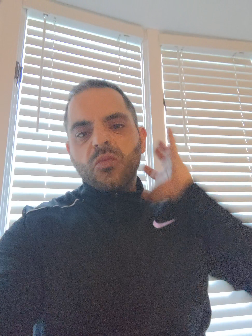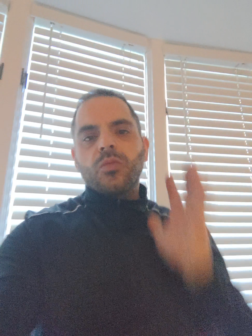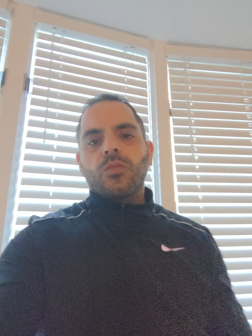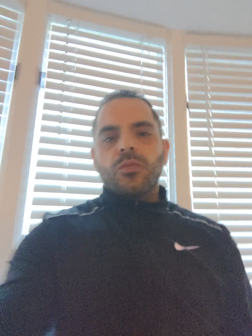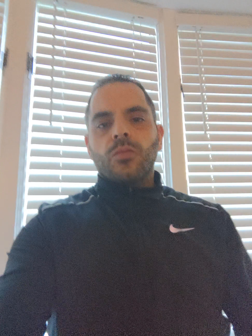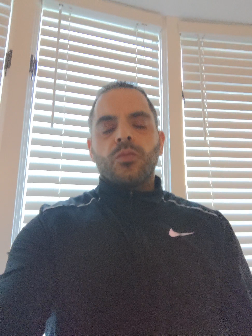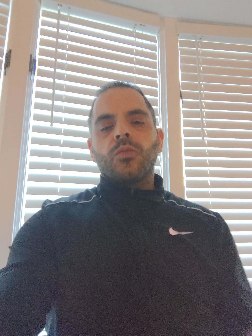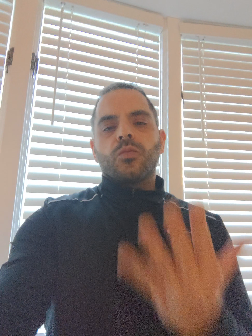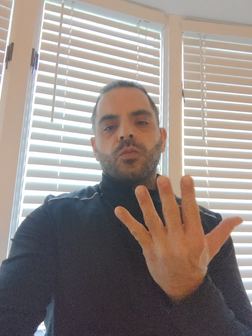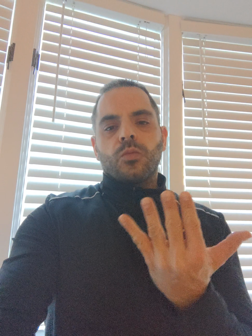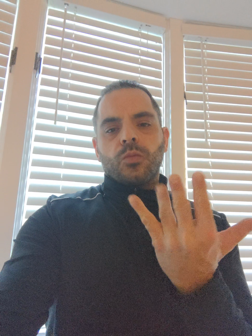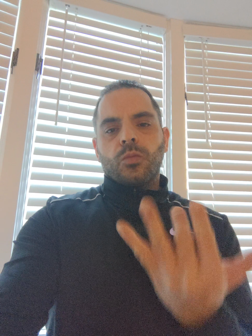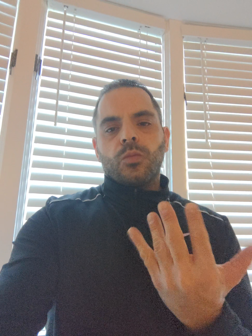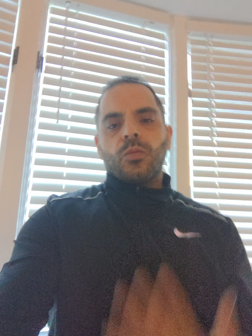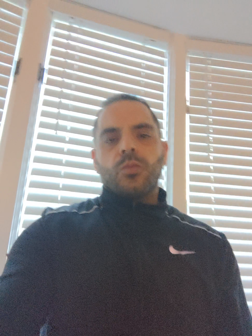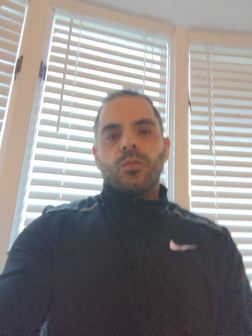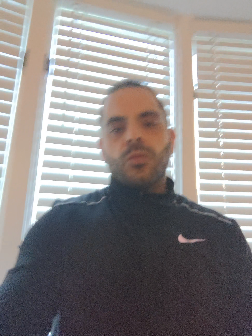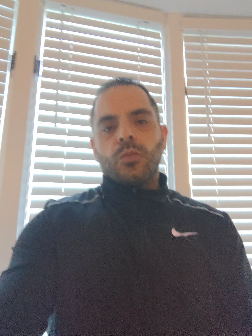wait